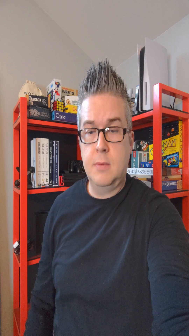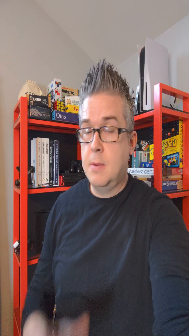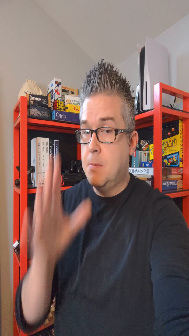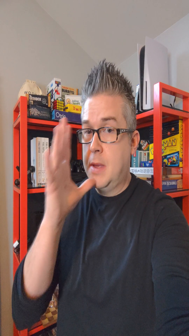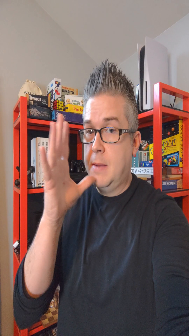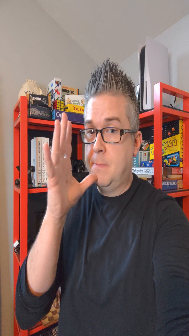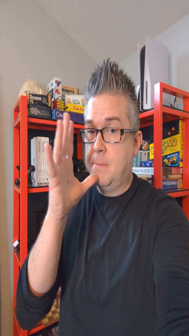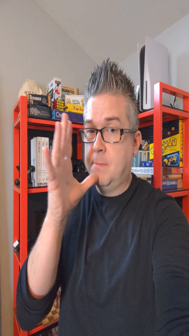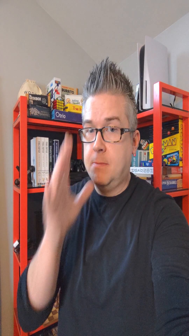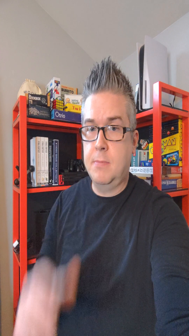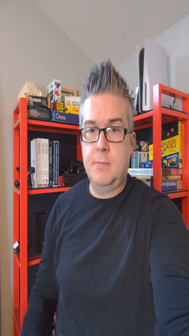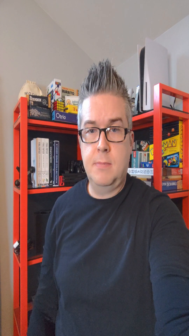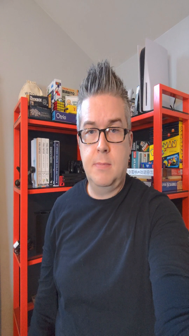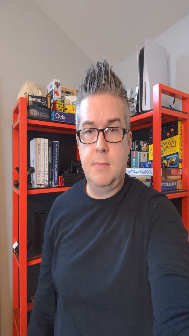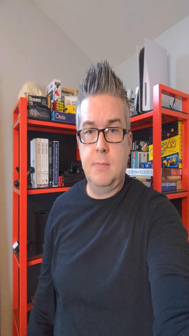mom